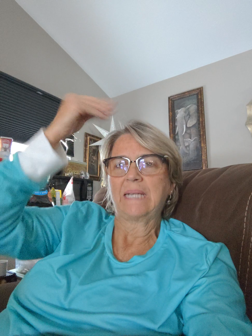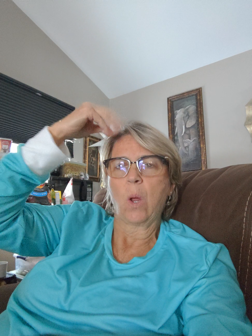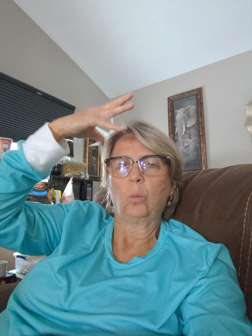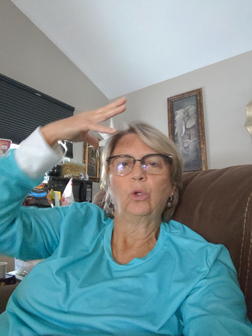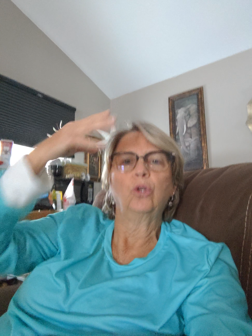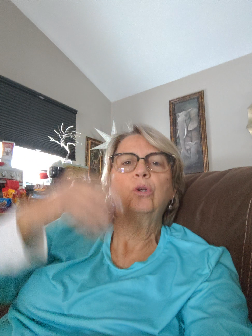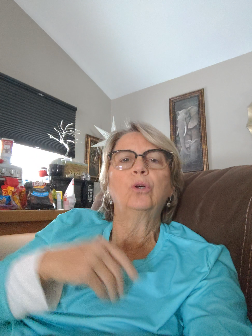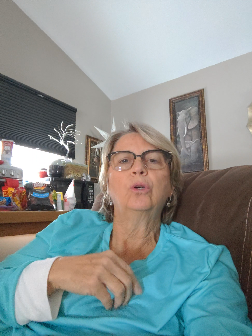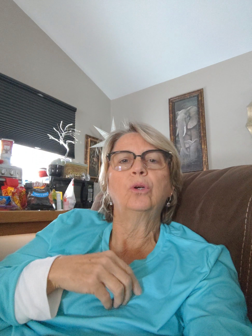shower